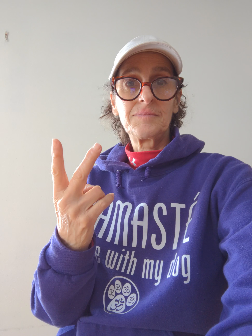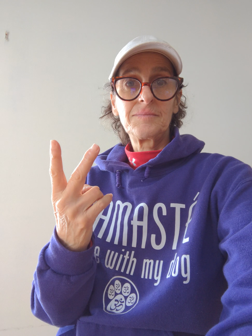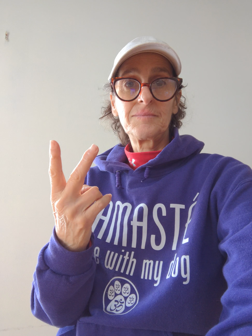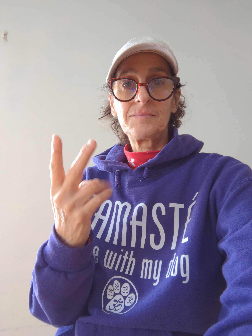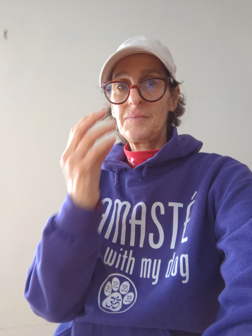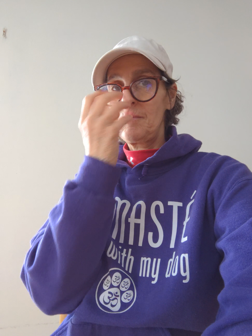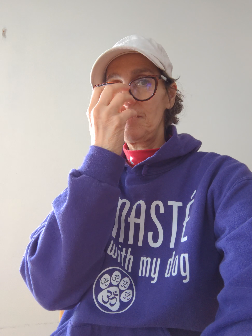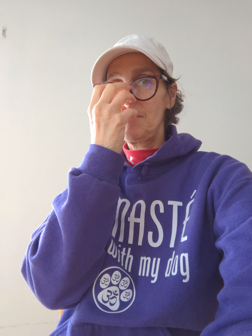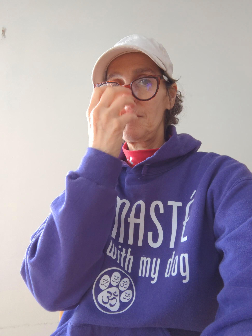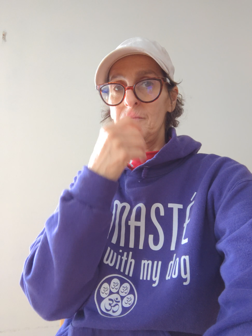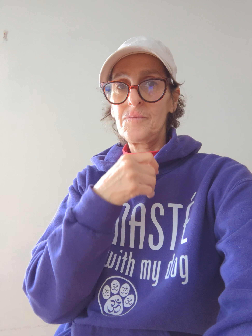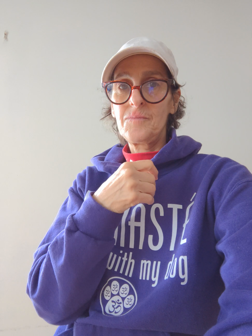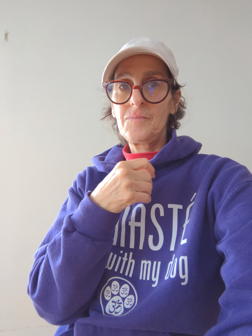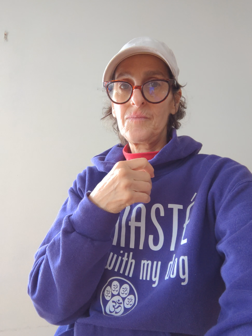clown